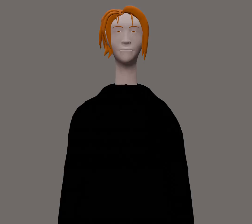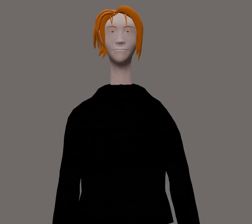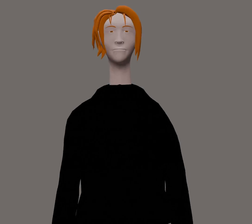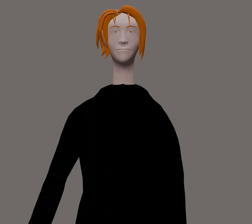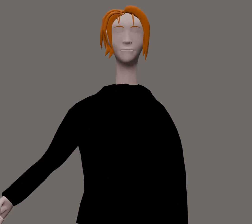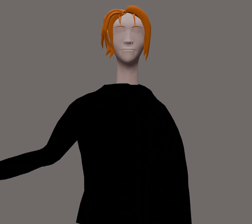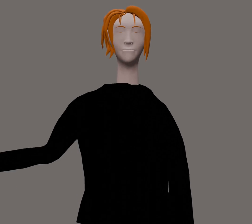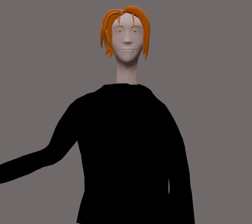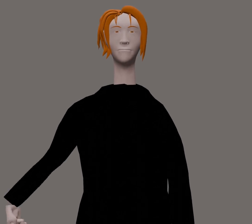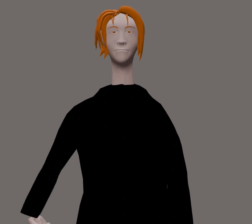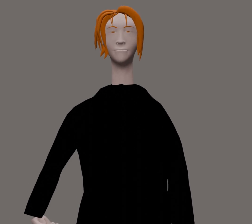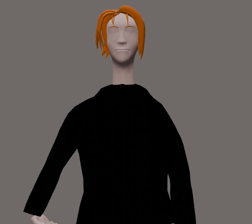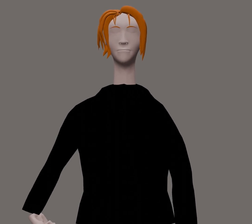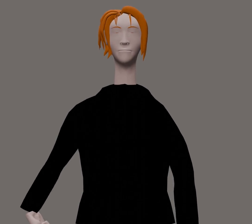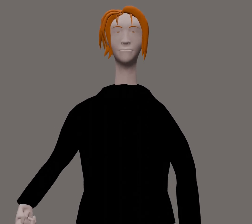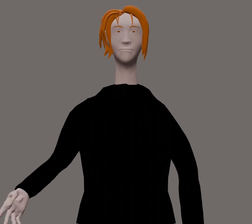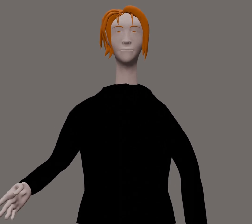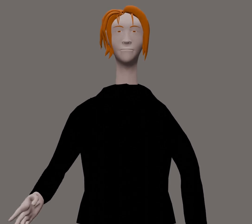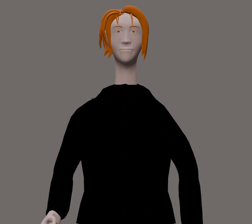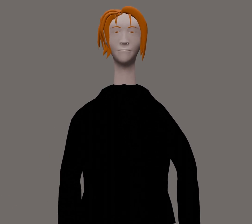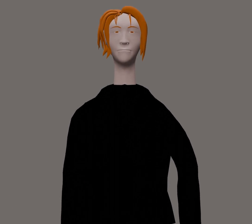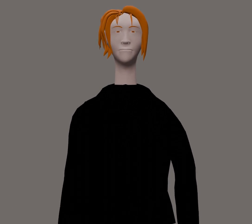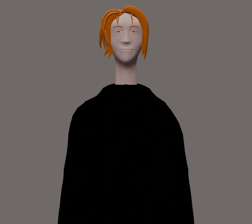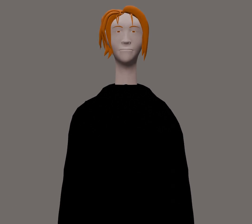Bottom Butt